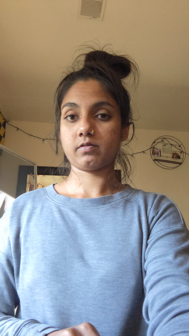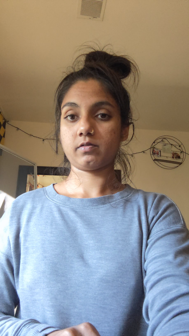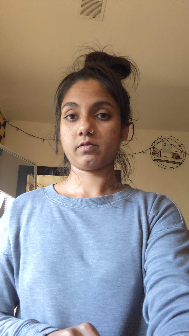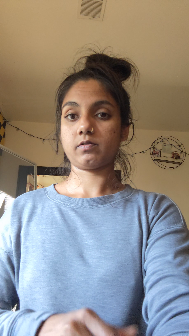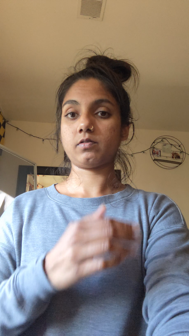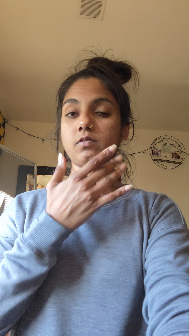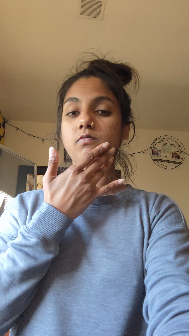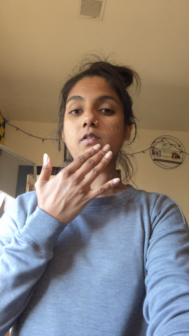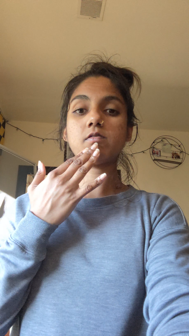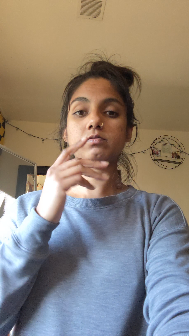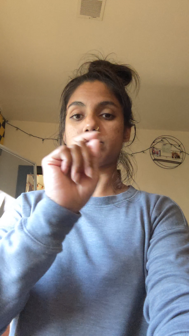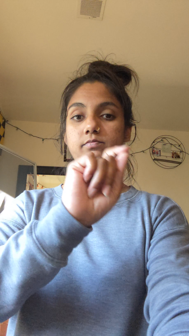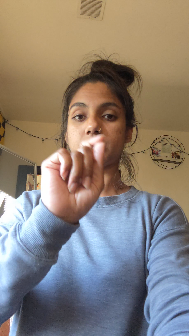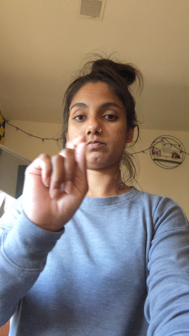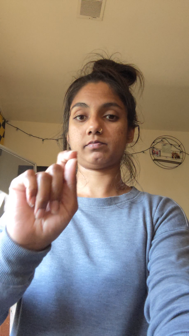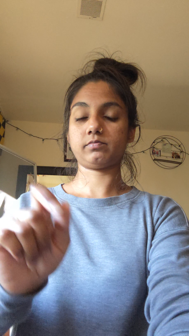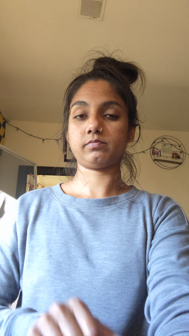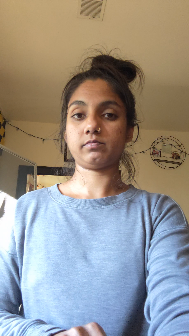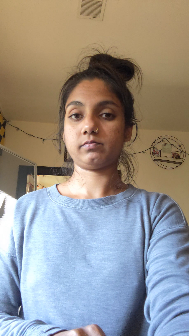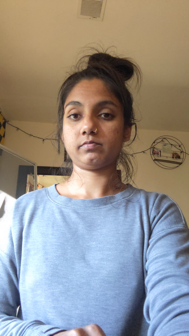crayon